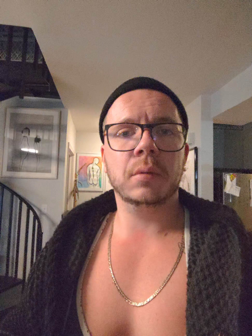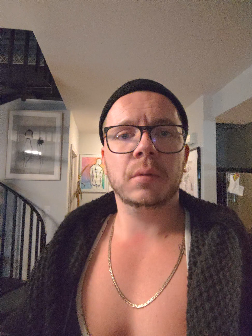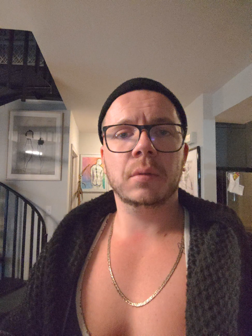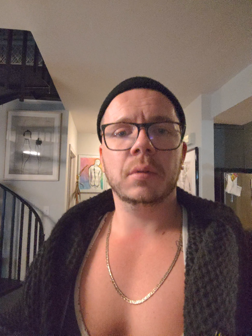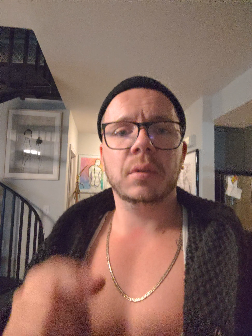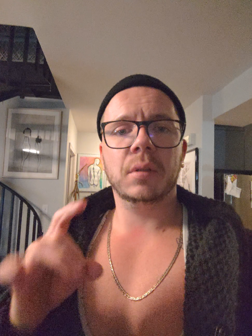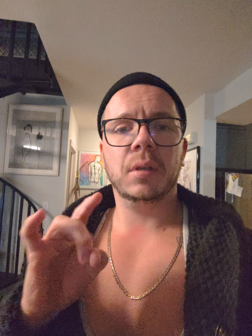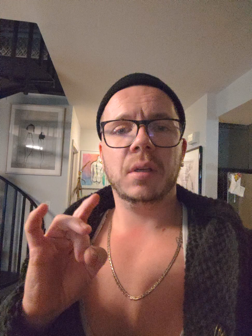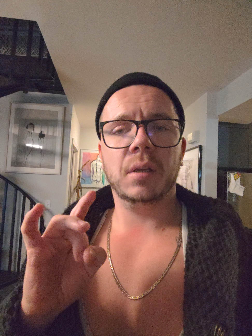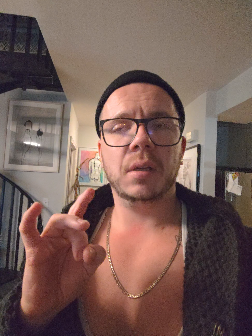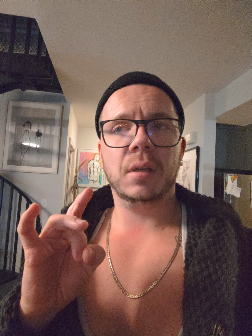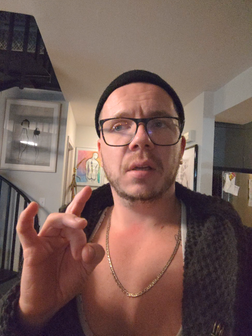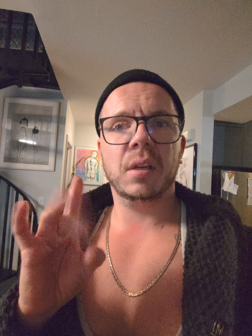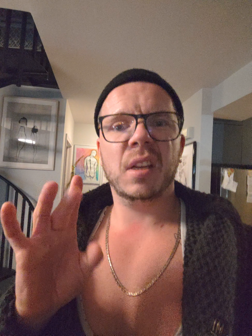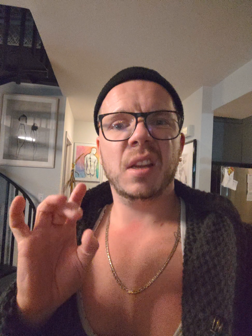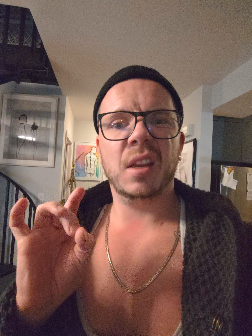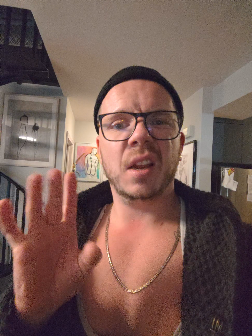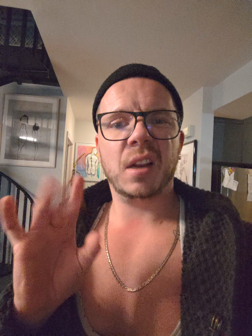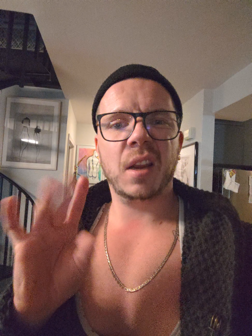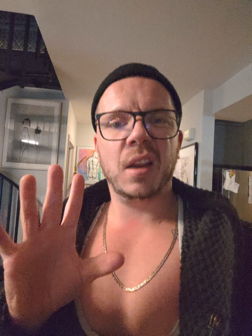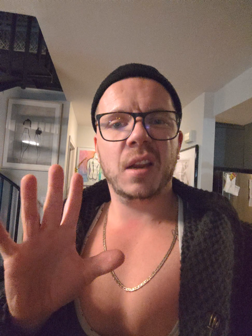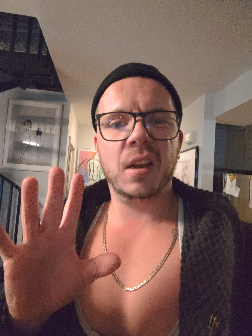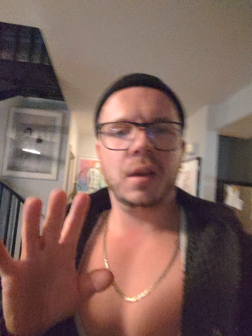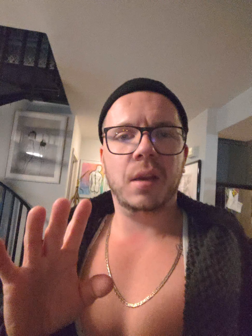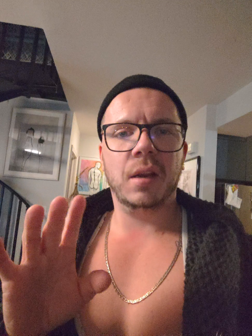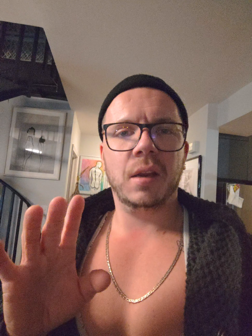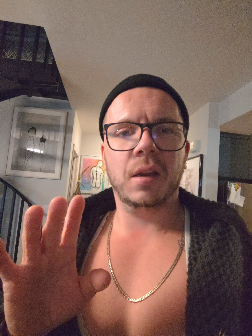yucky